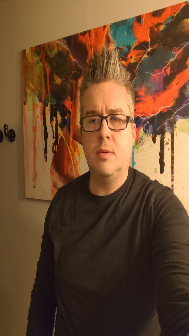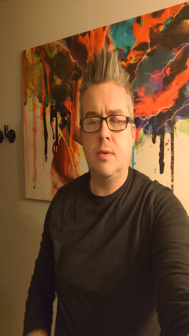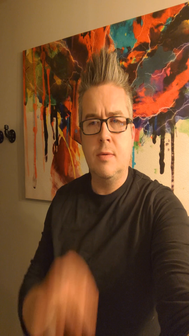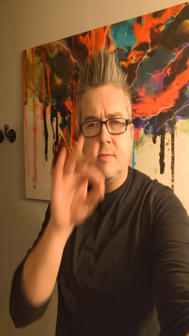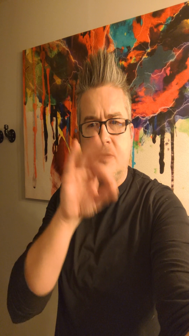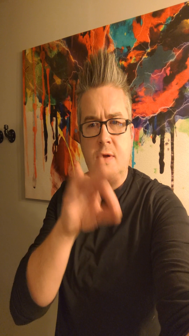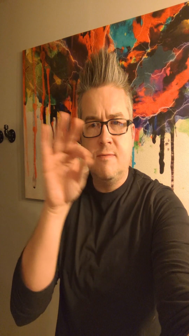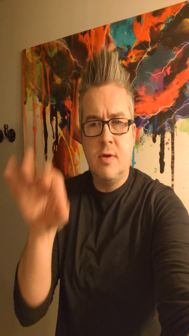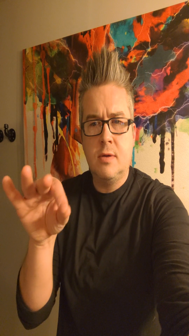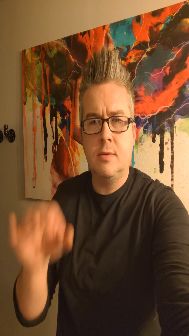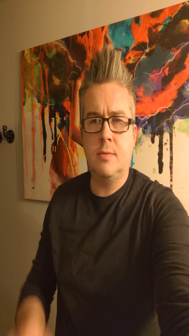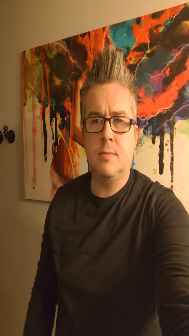french fries